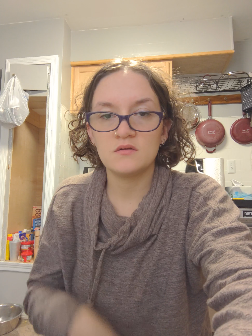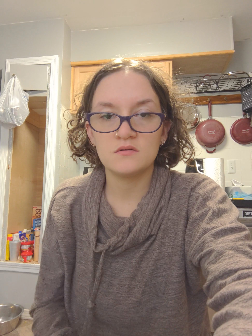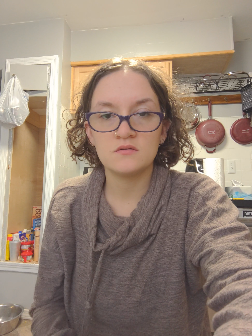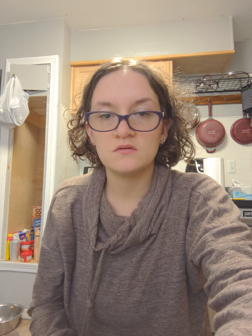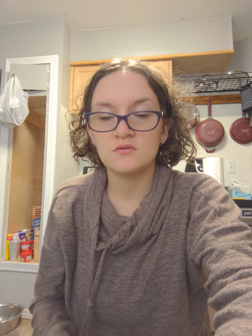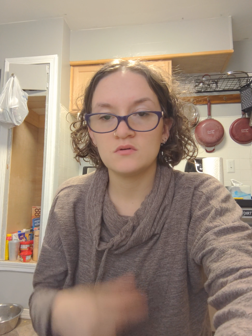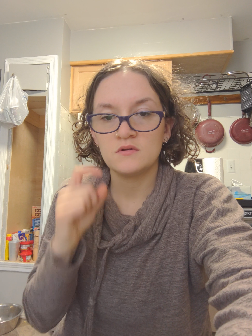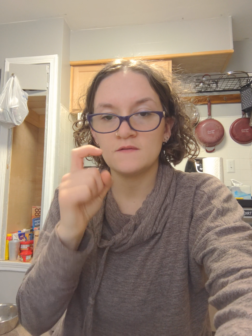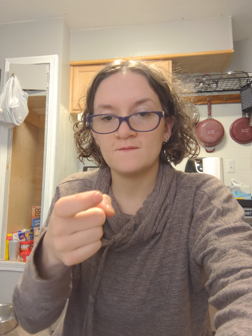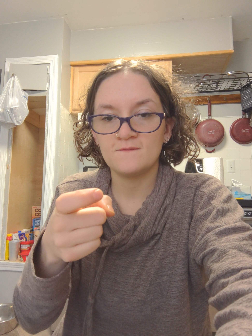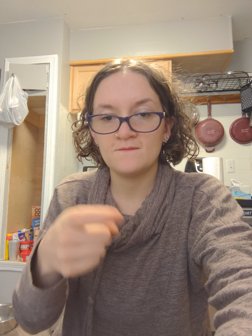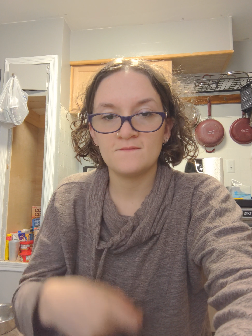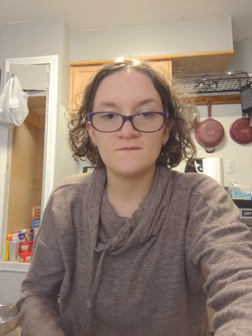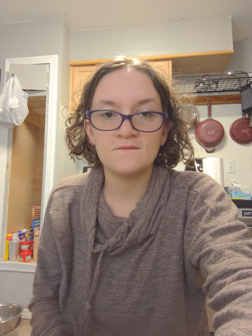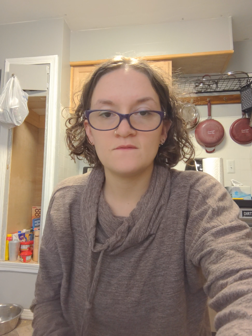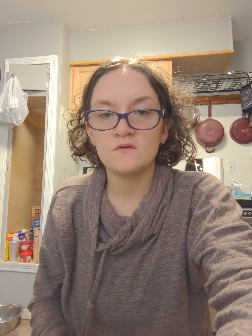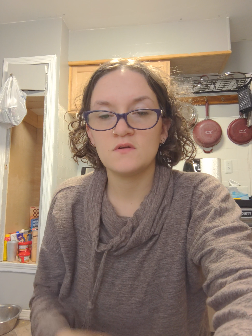gift